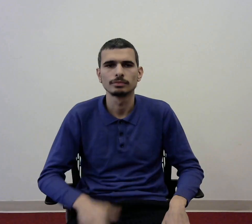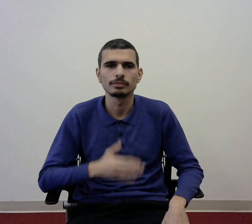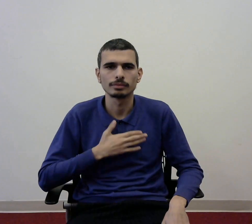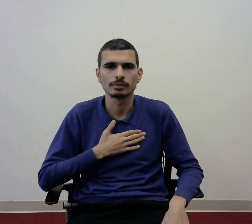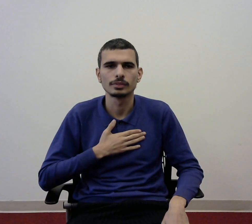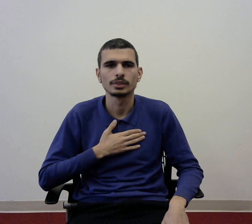mən